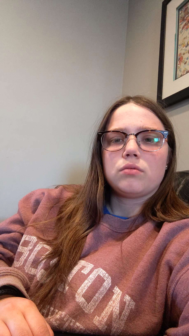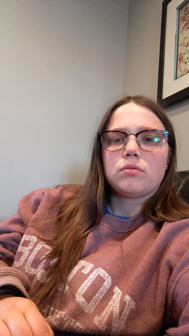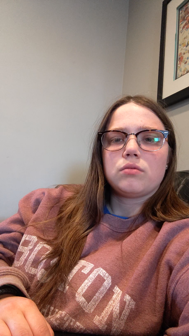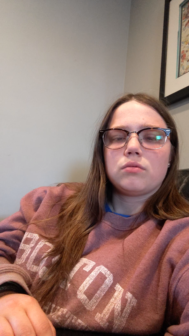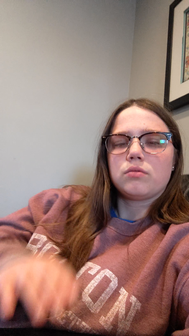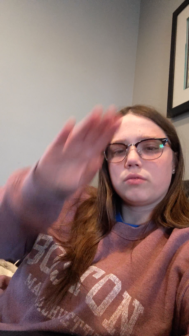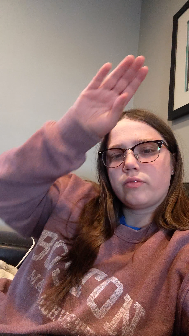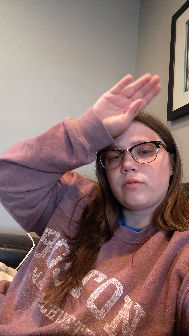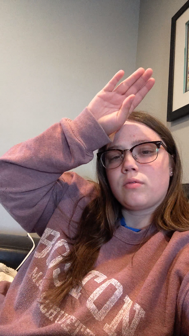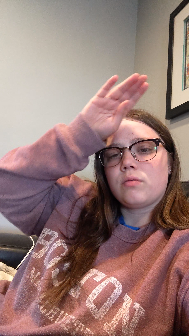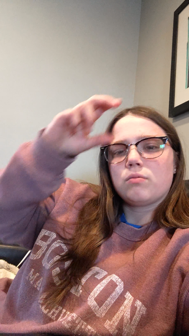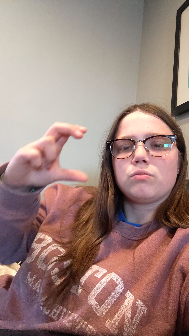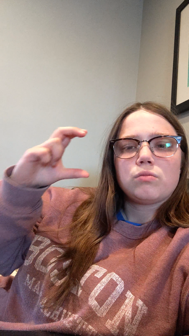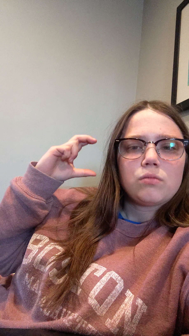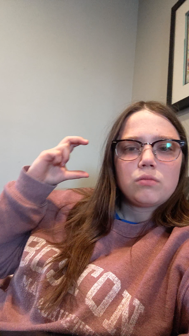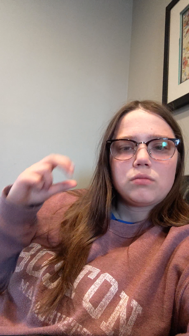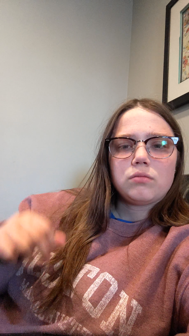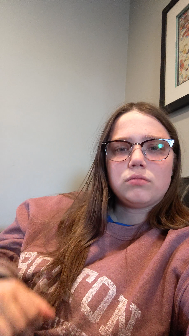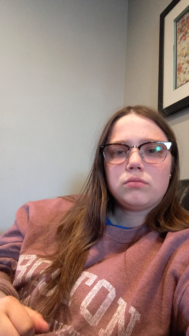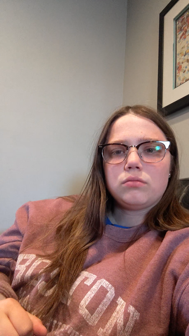fire truck